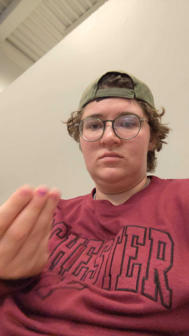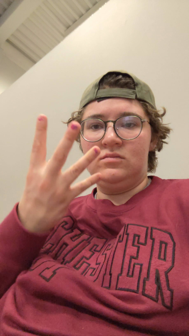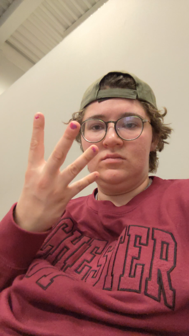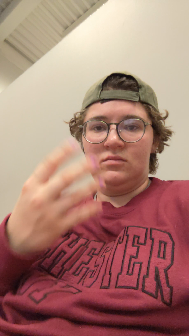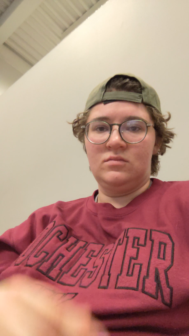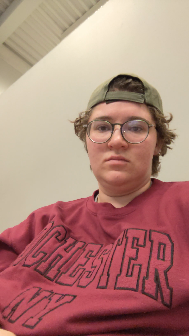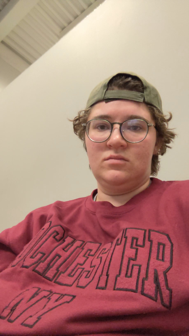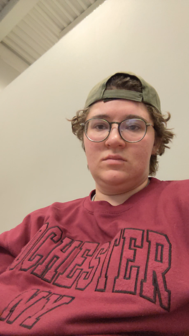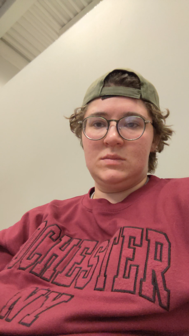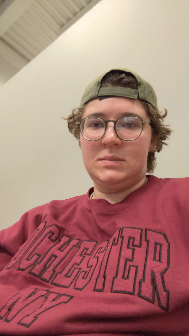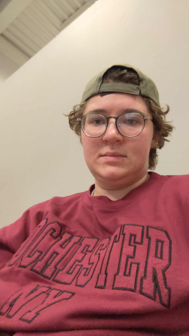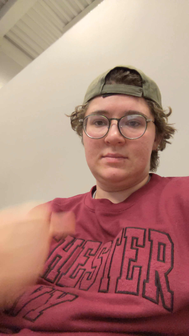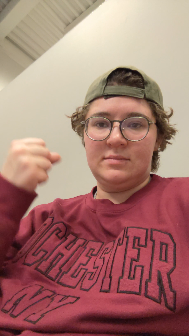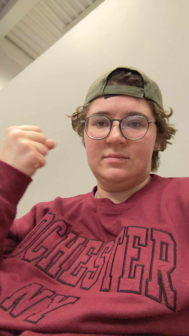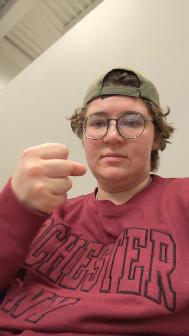hit